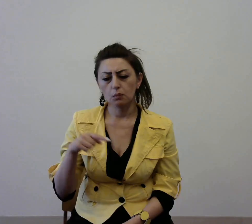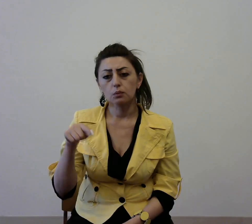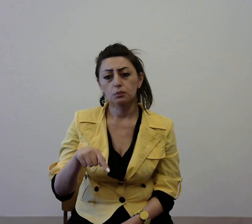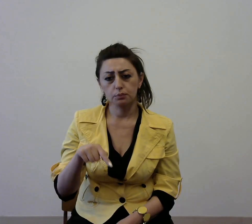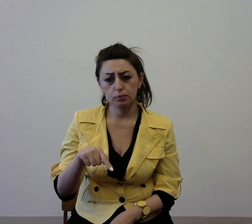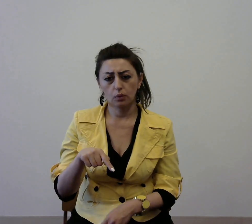bu